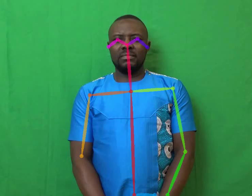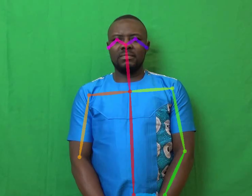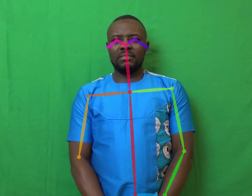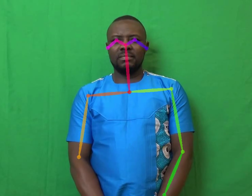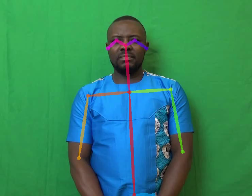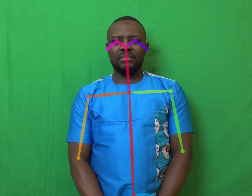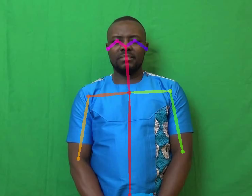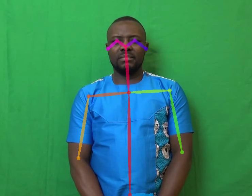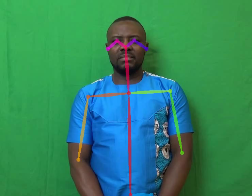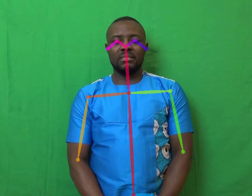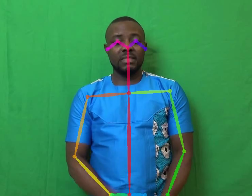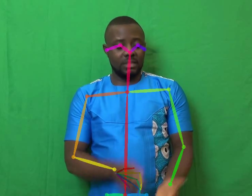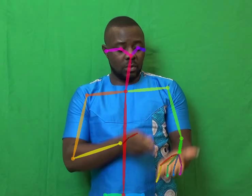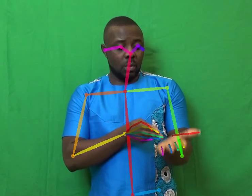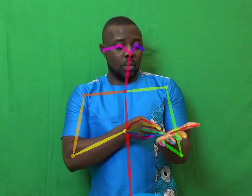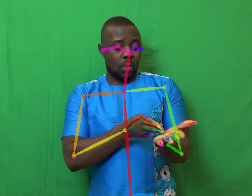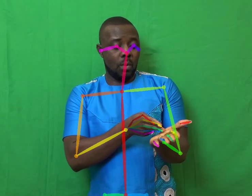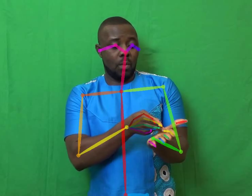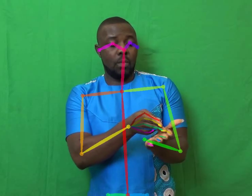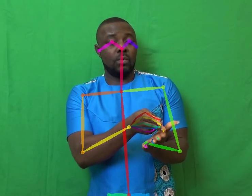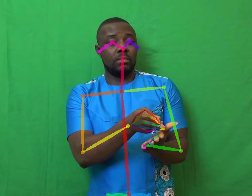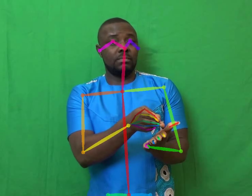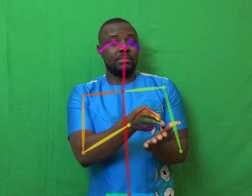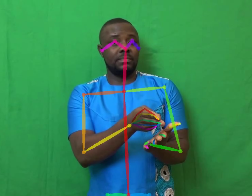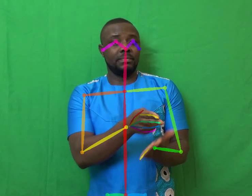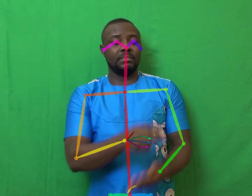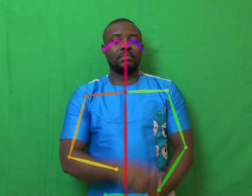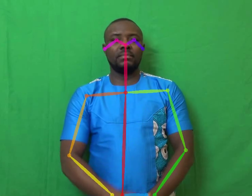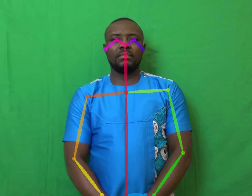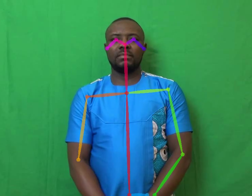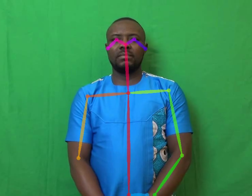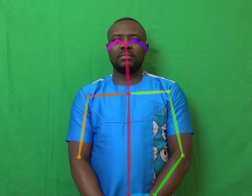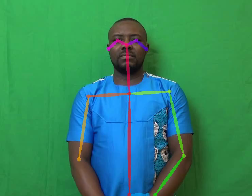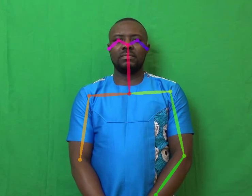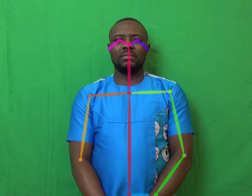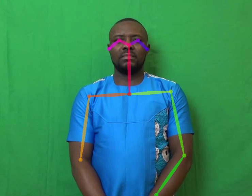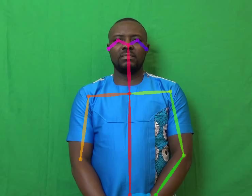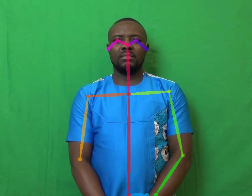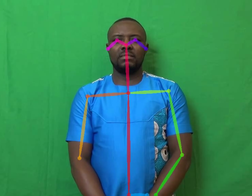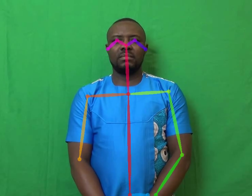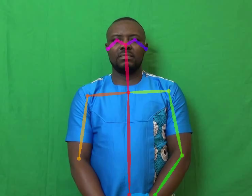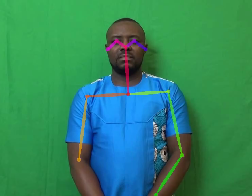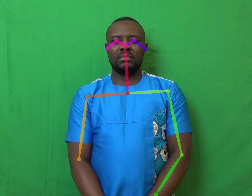honest